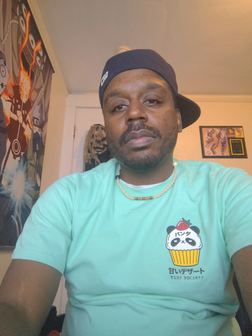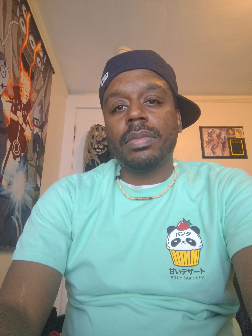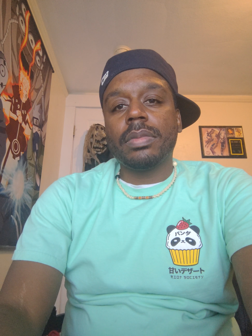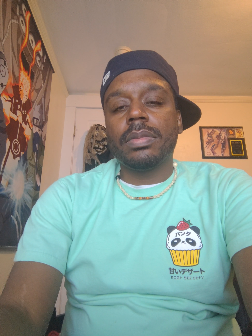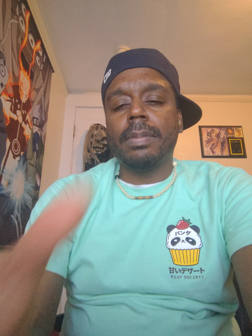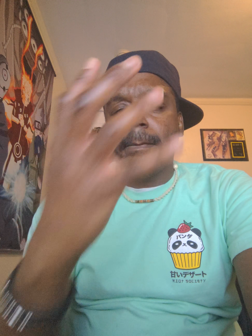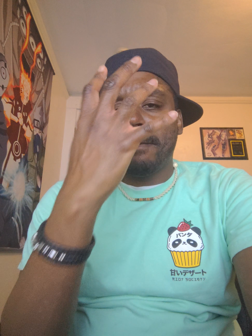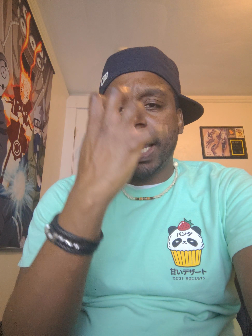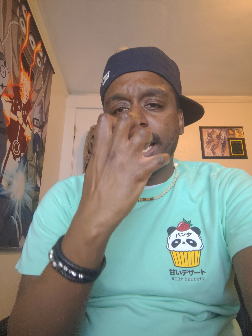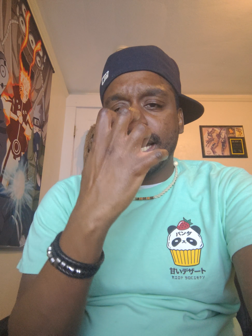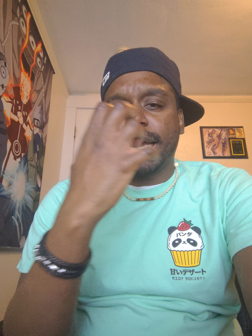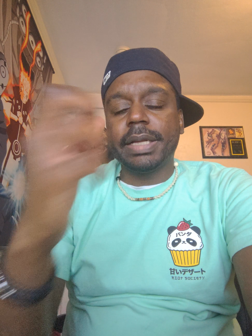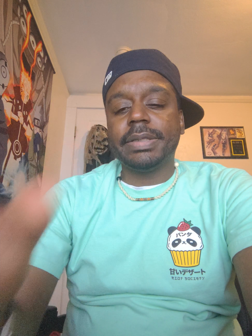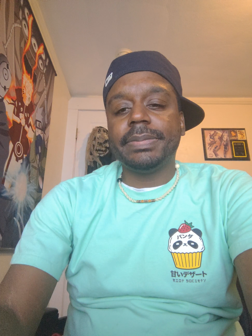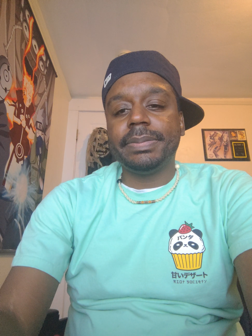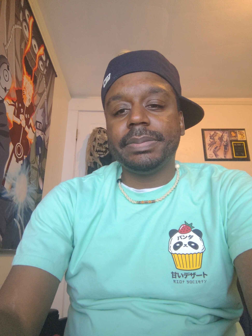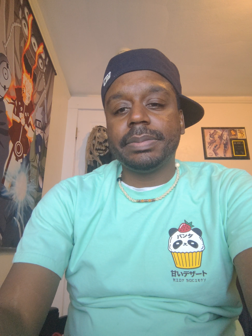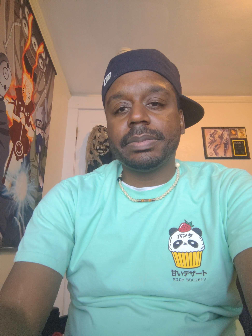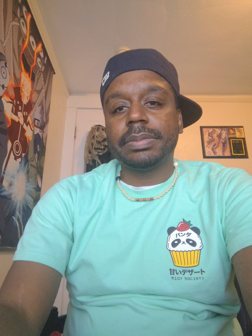mad